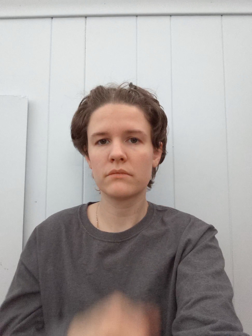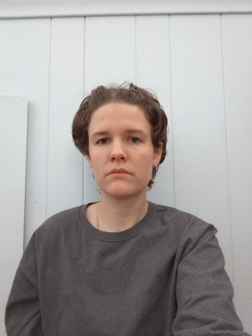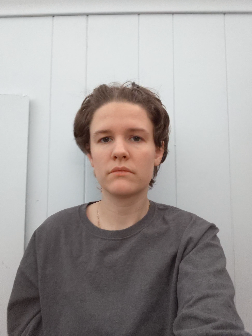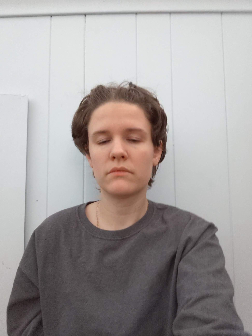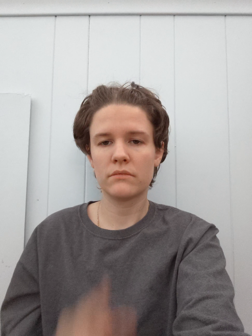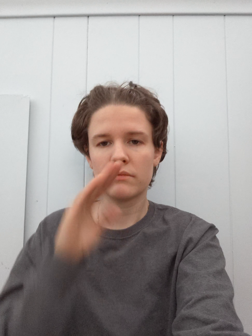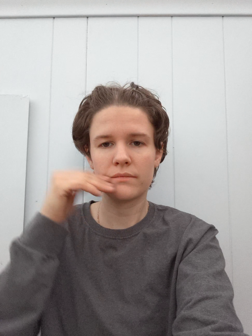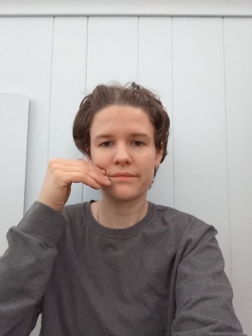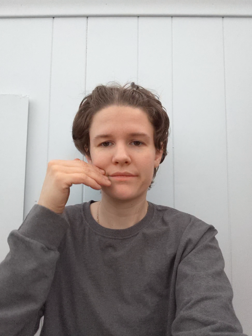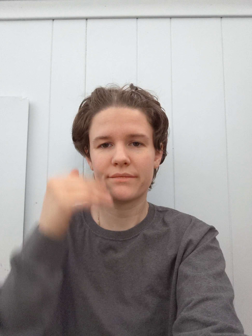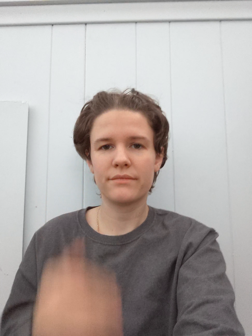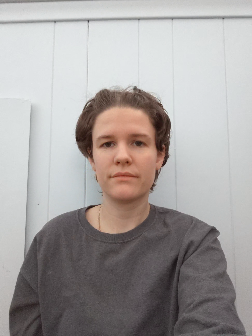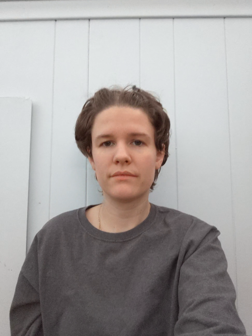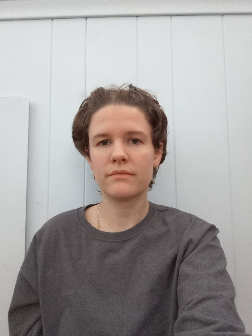smile